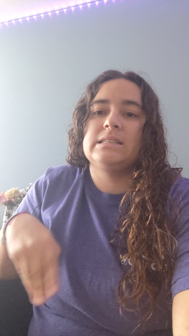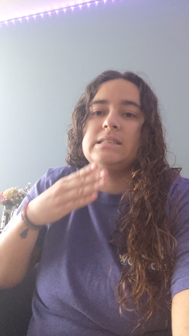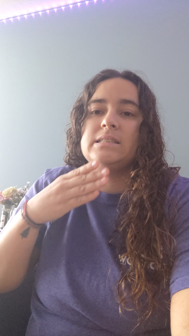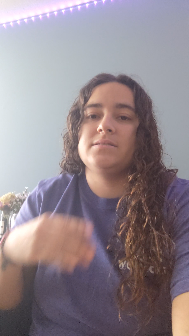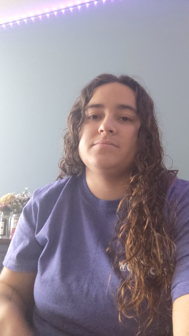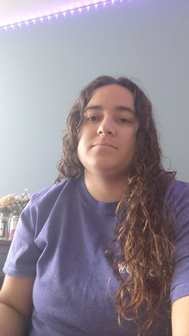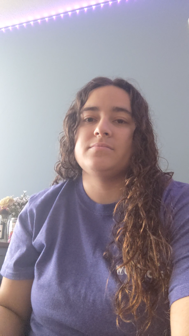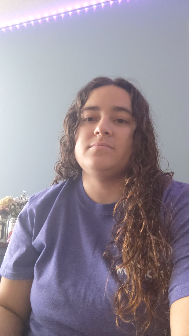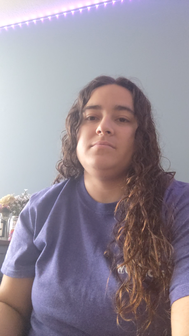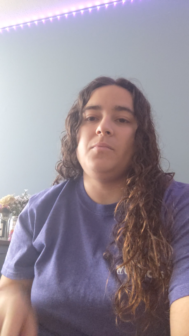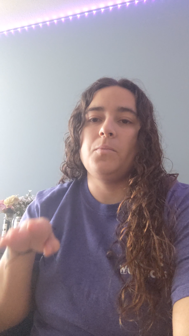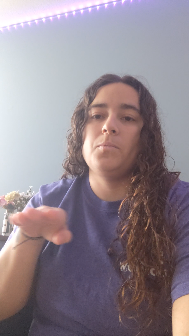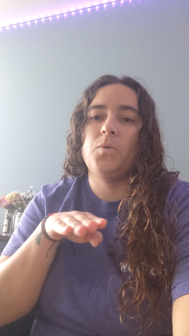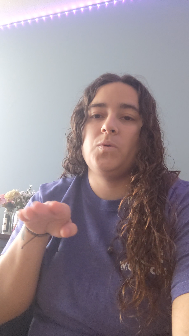boots